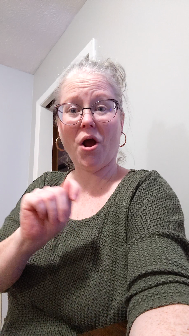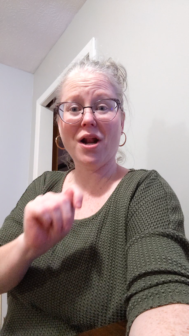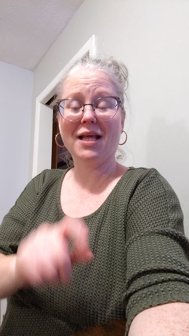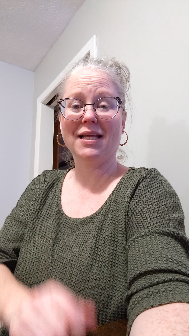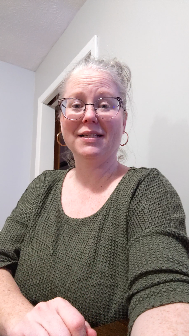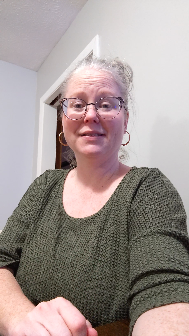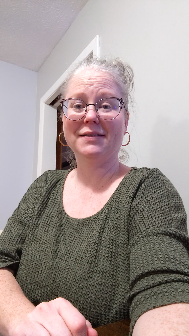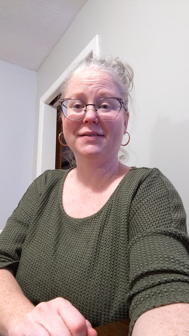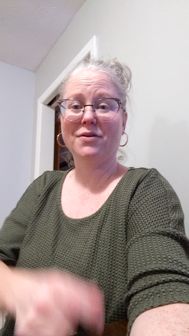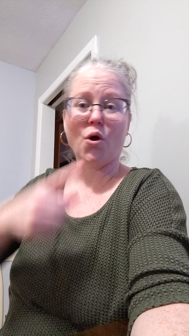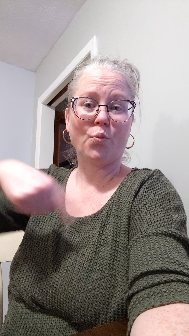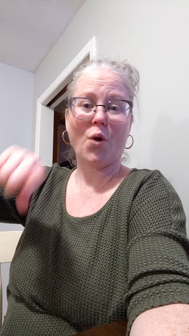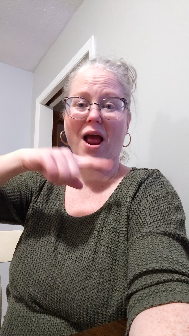around